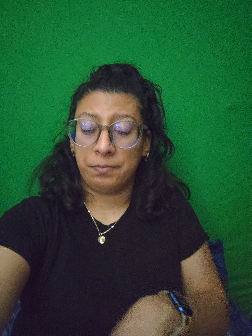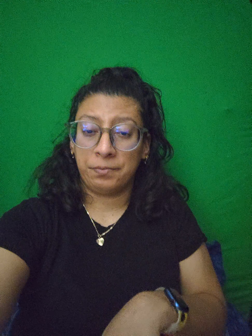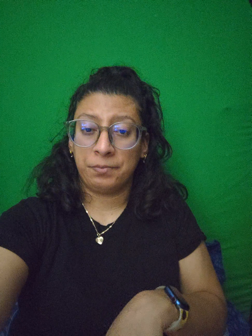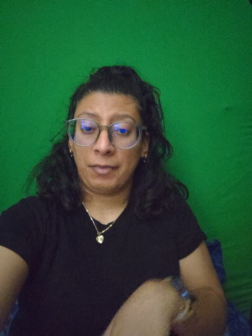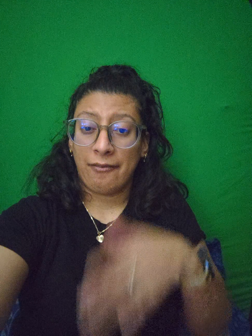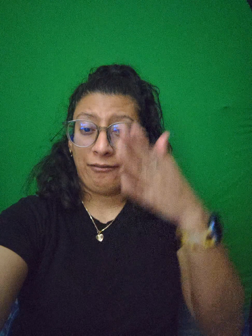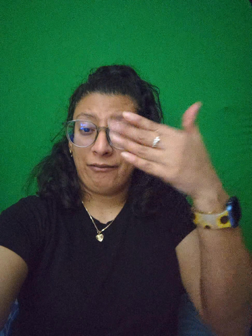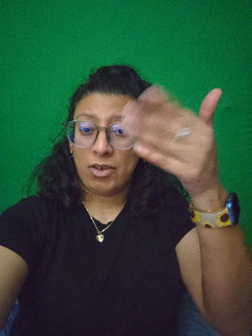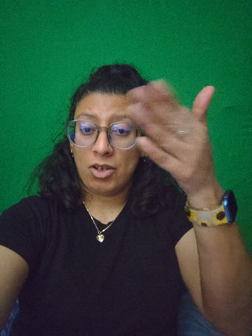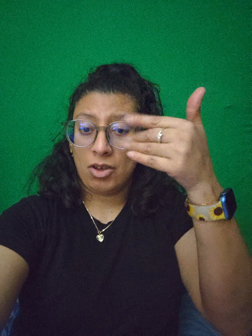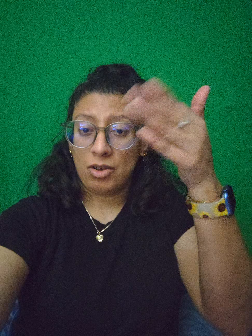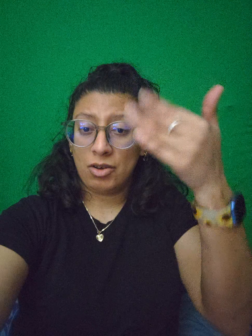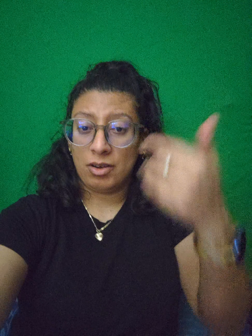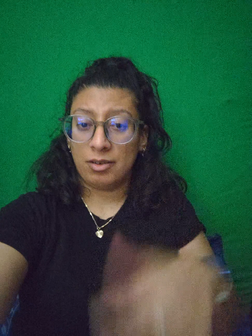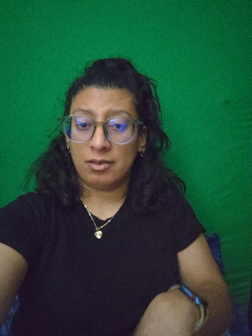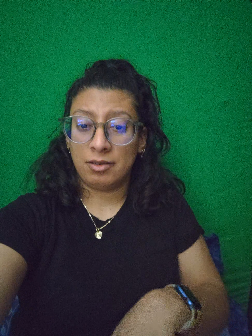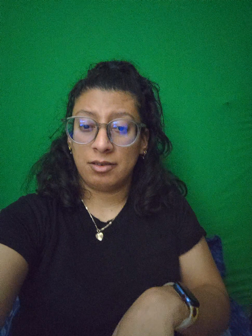flag